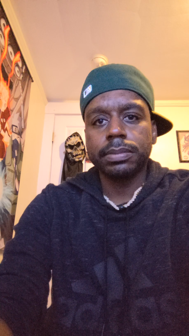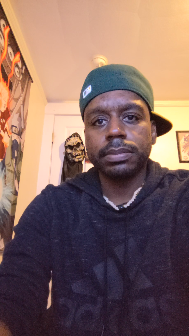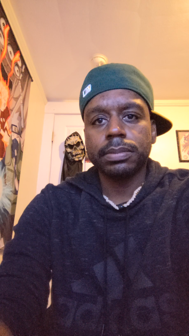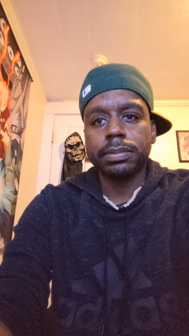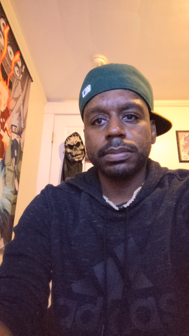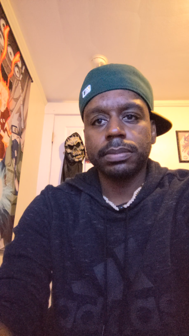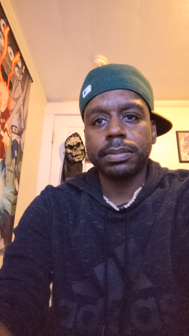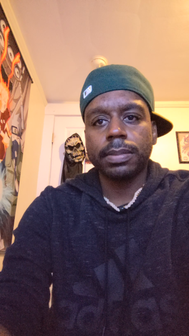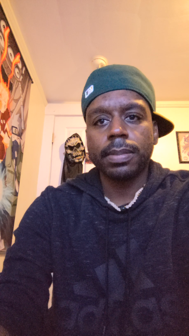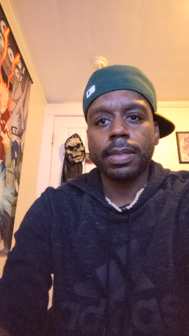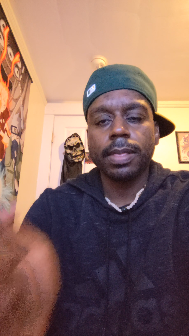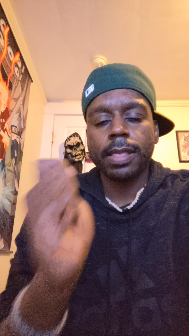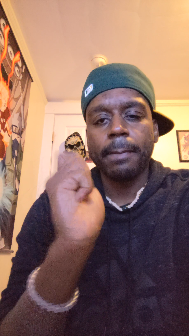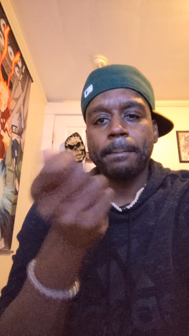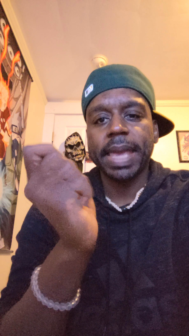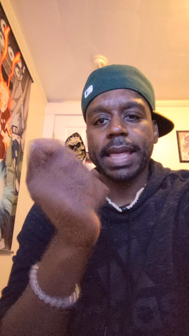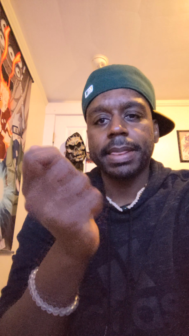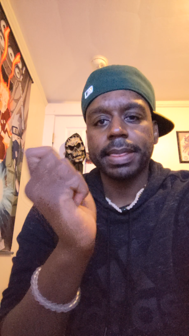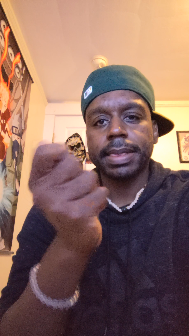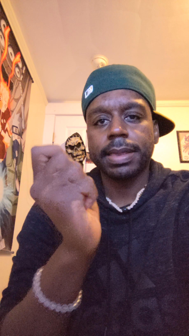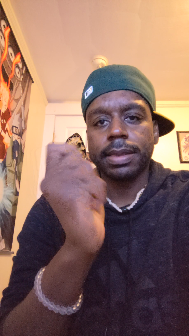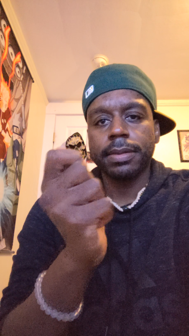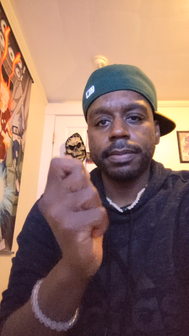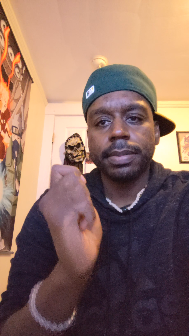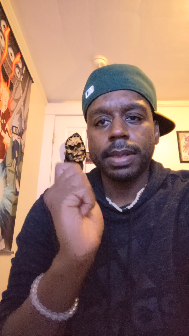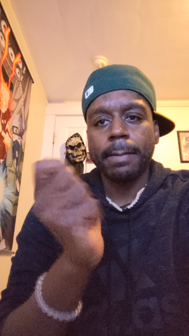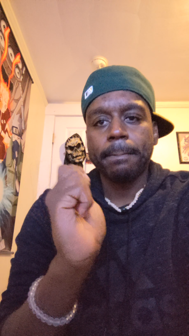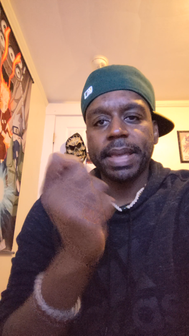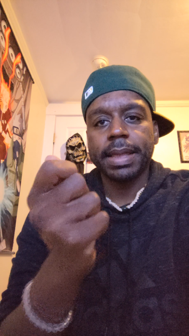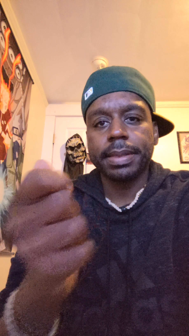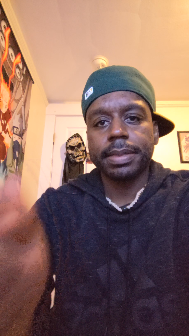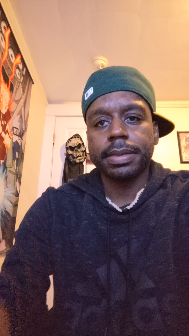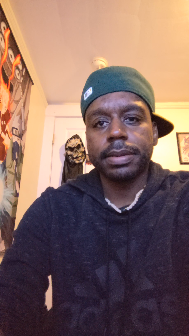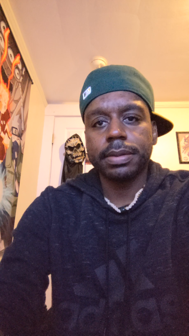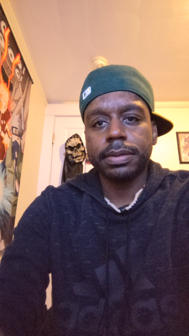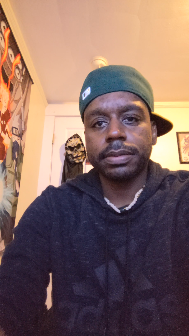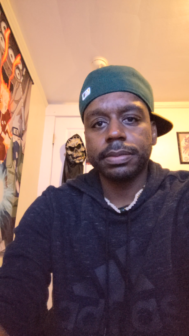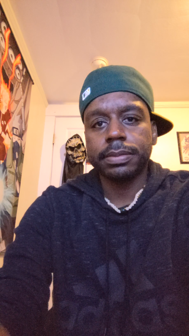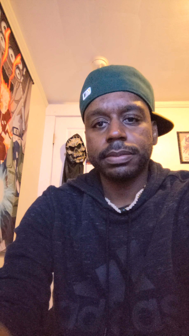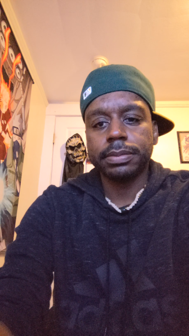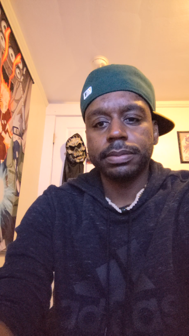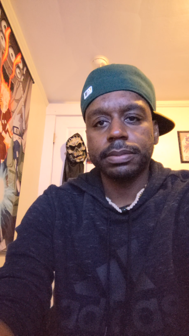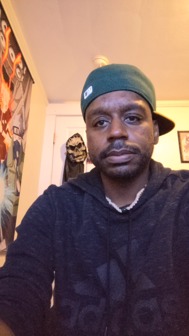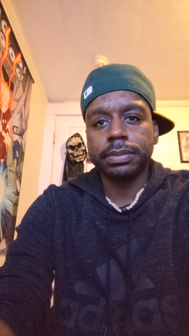bat